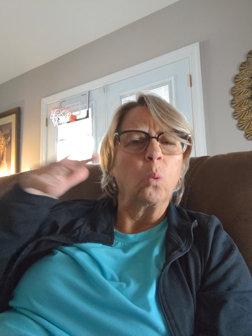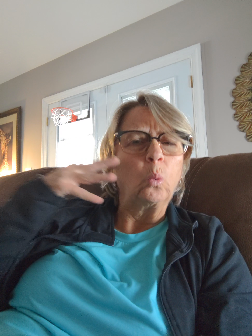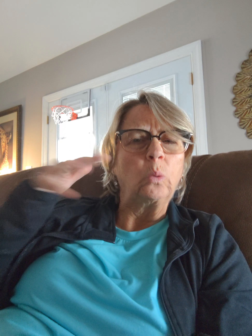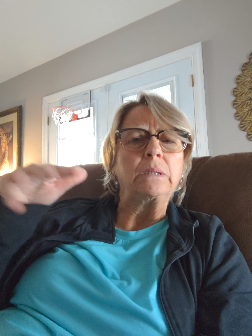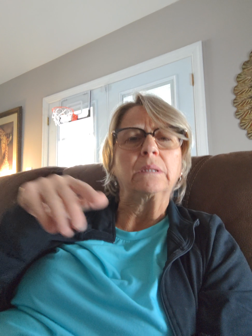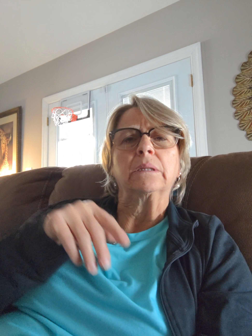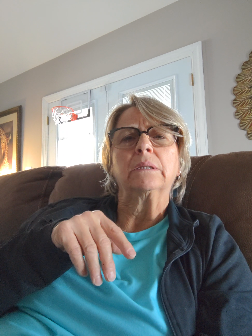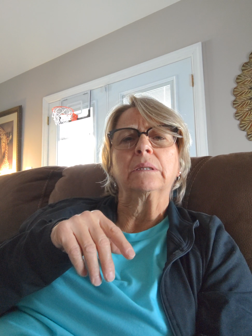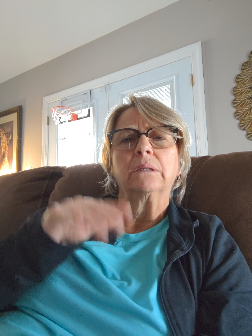noisy